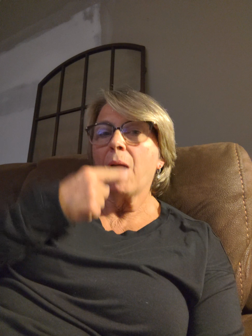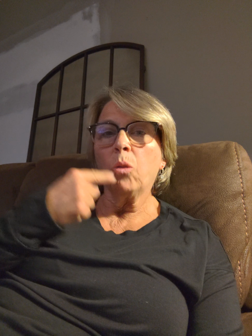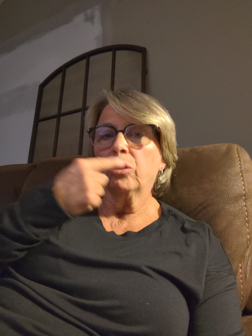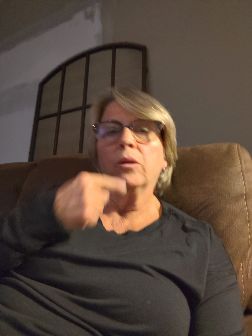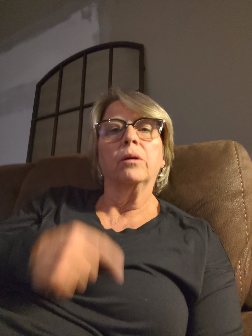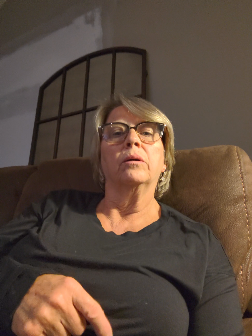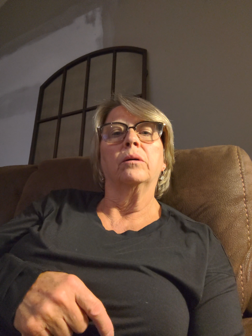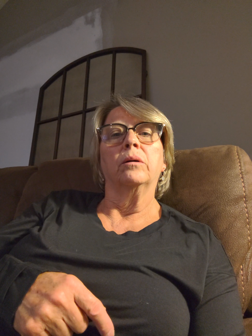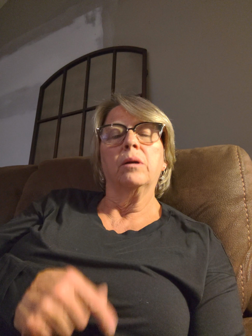mouth